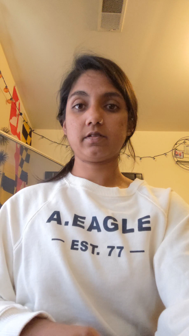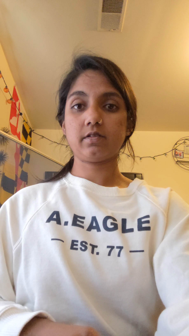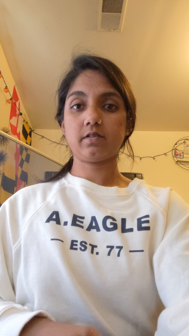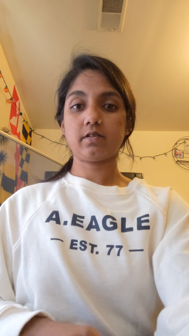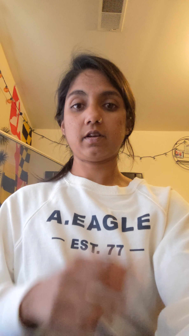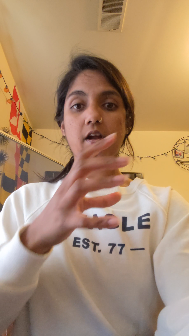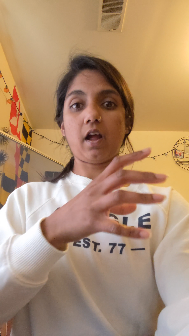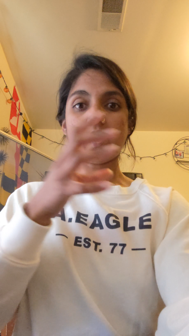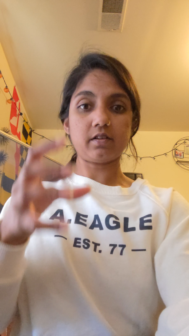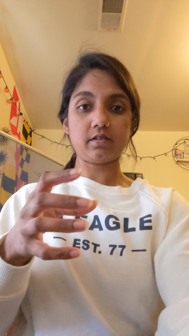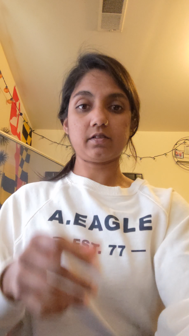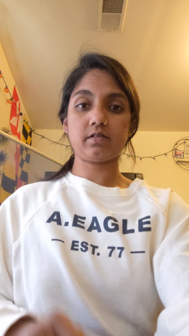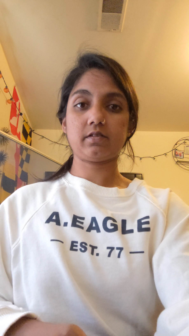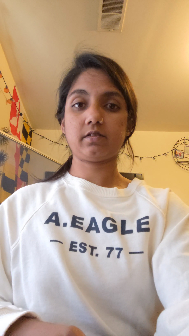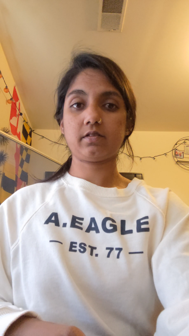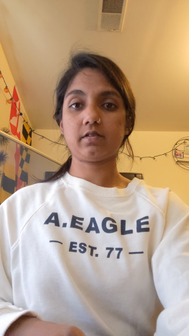a lot